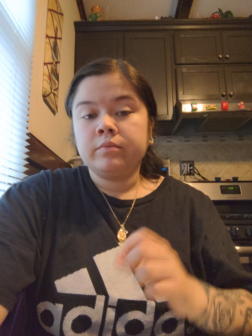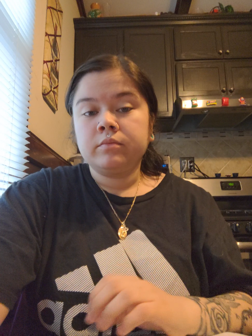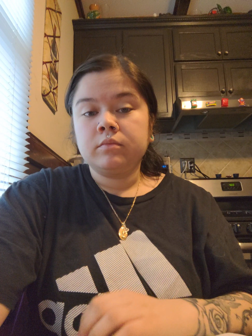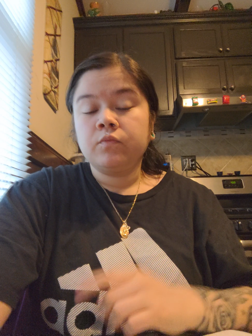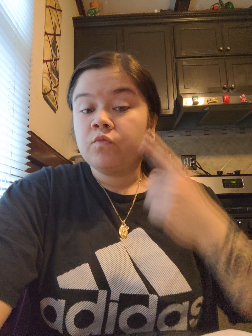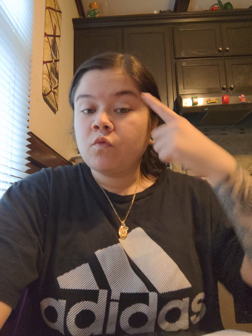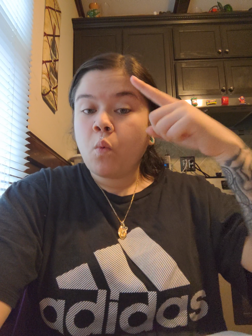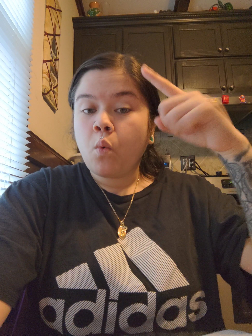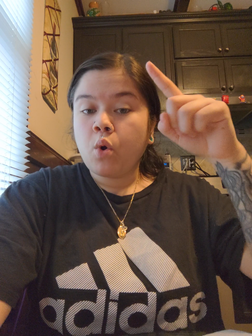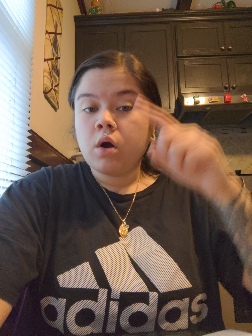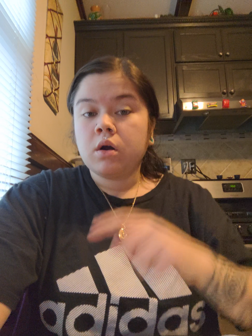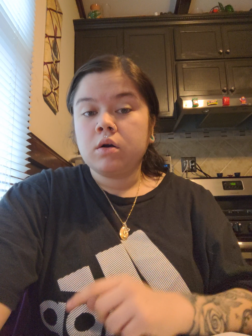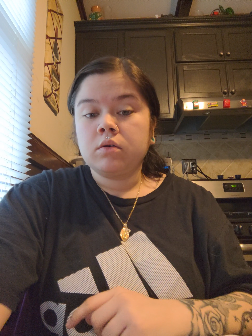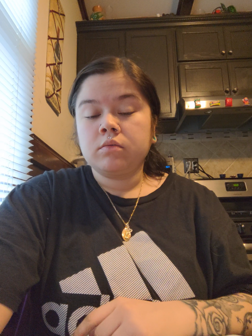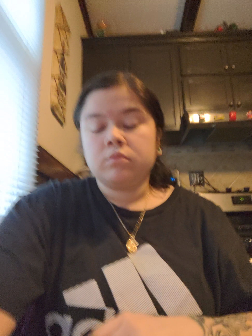for